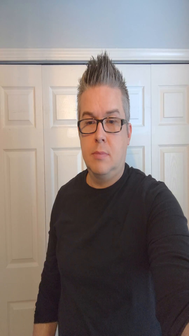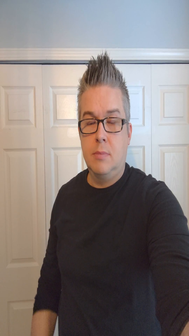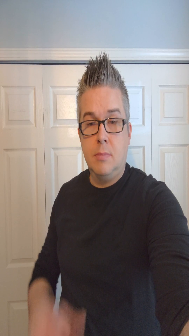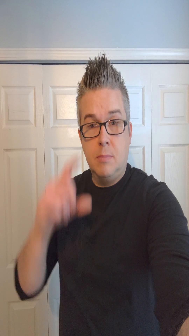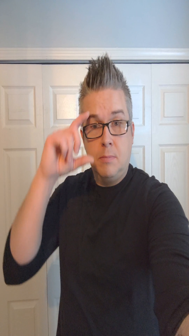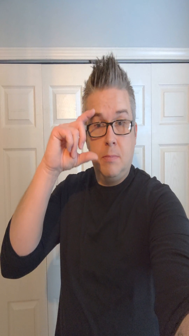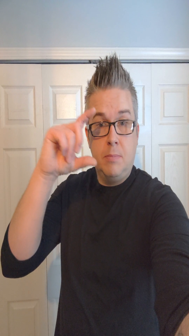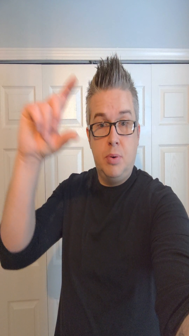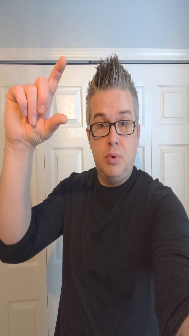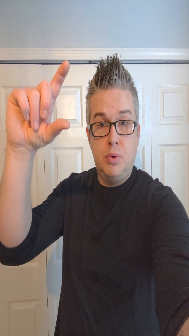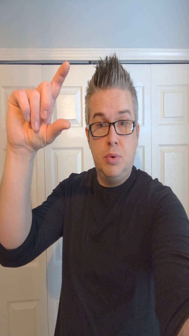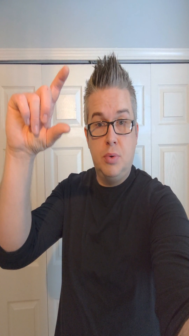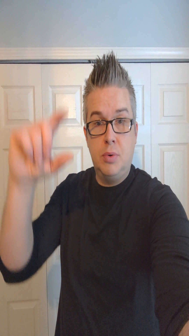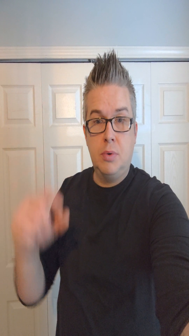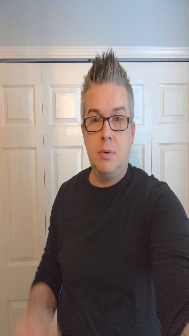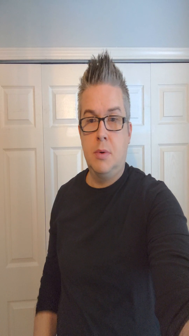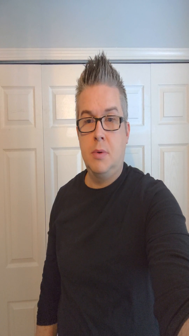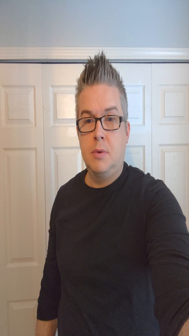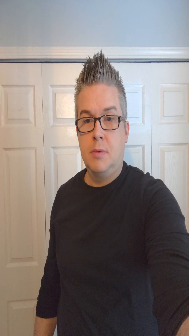moon